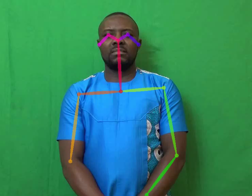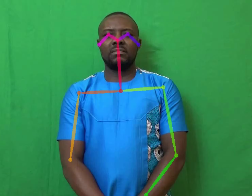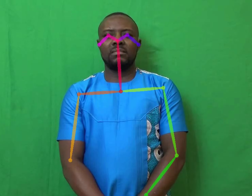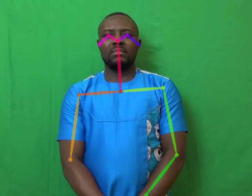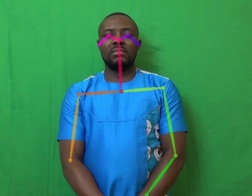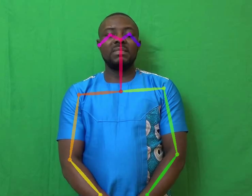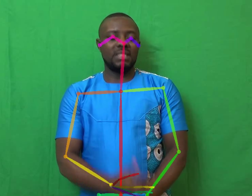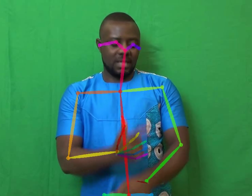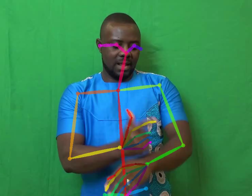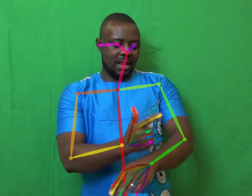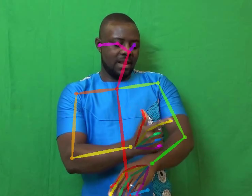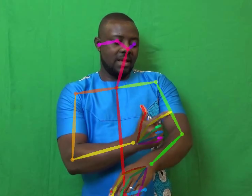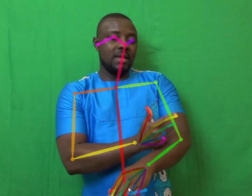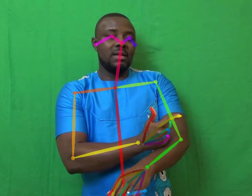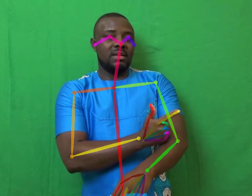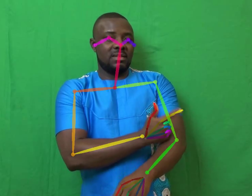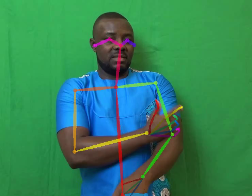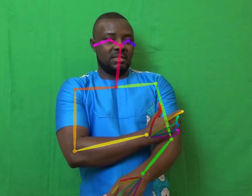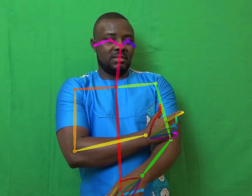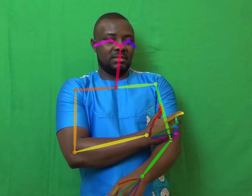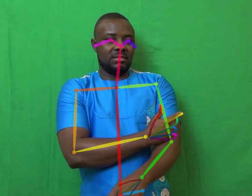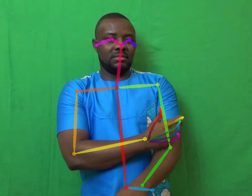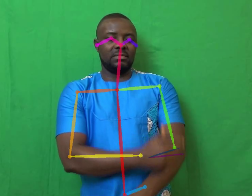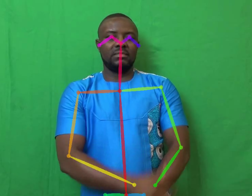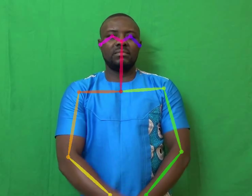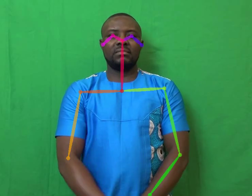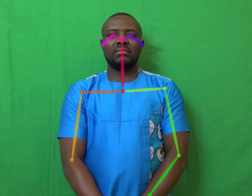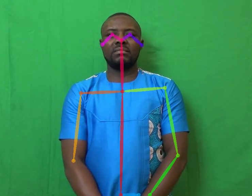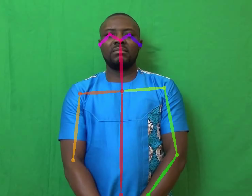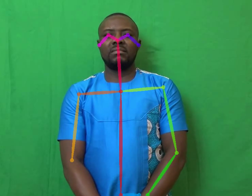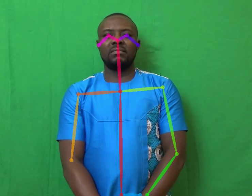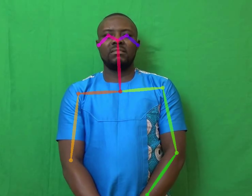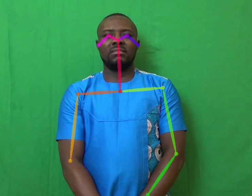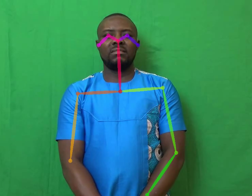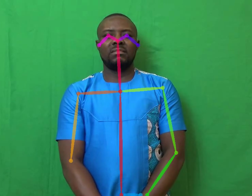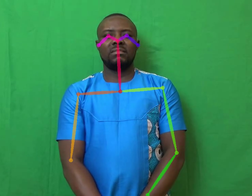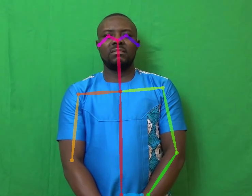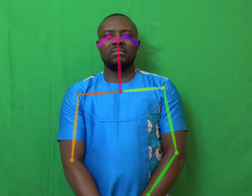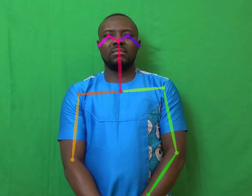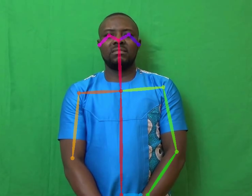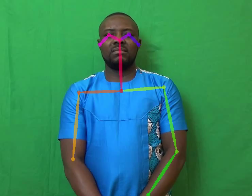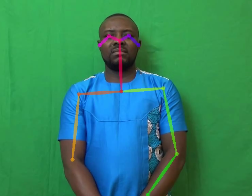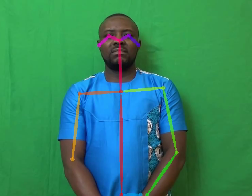lesson